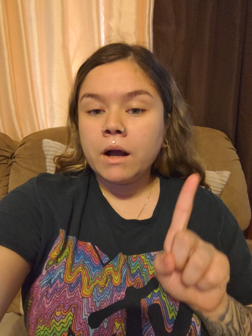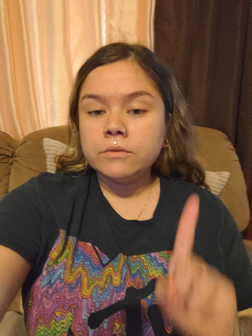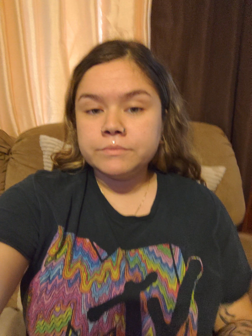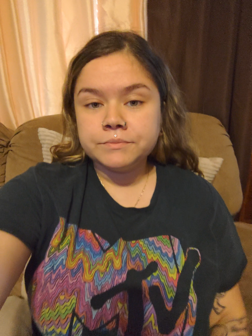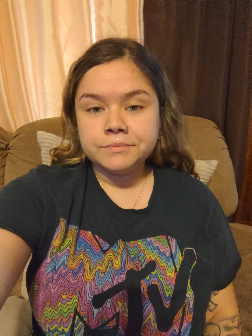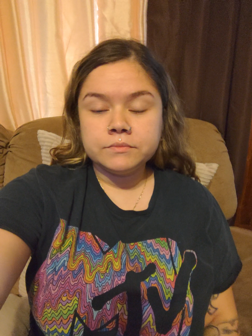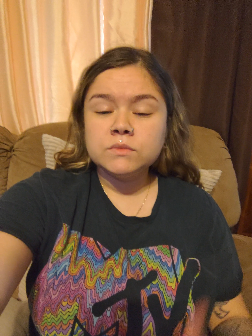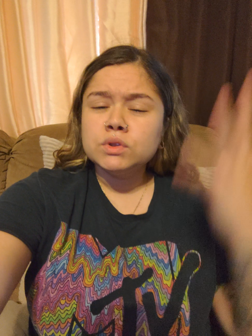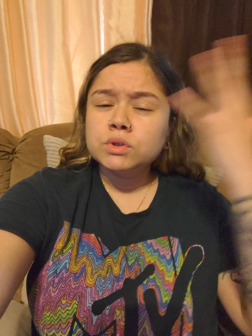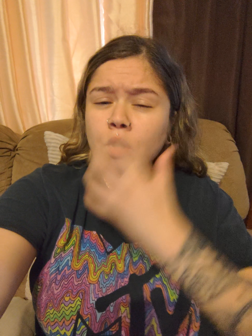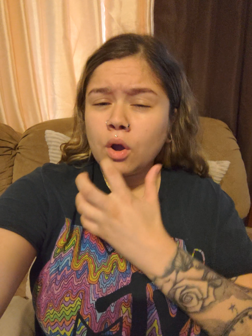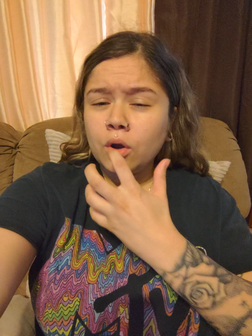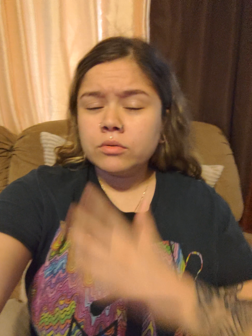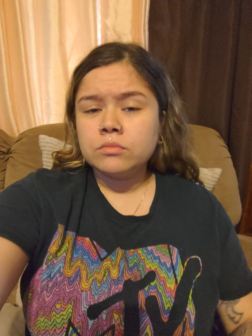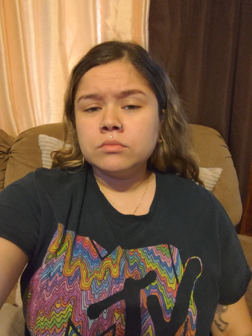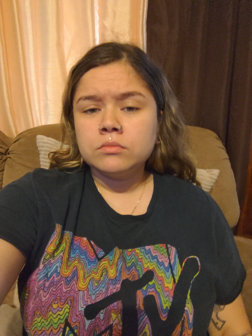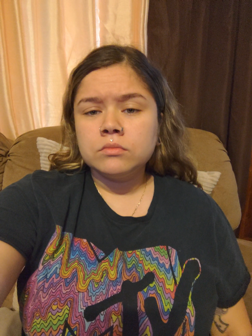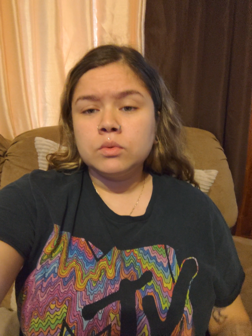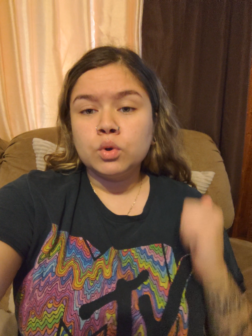dark